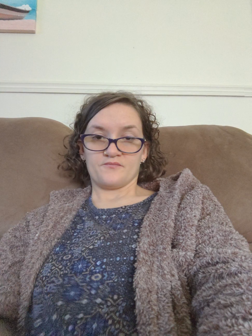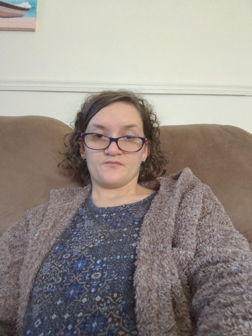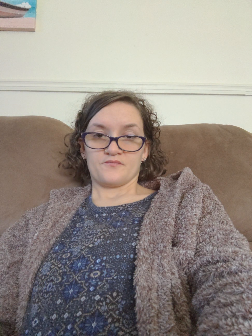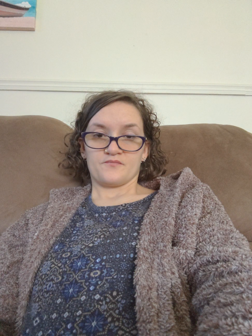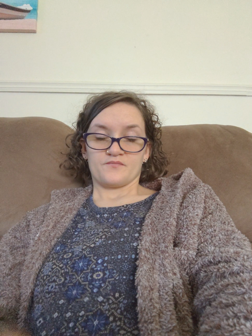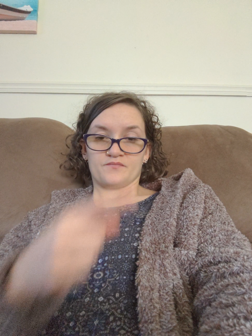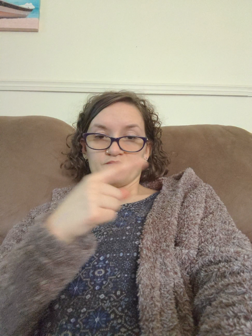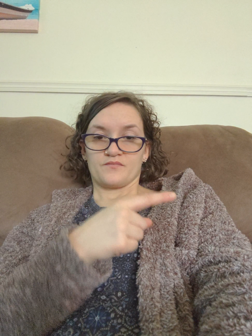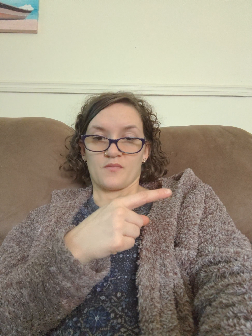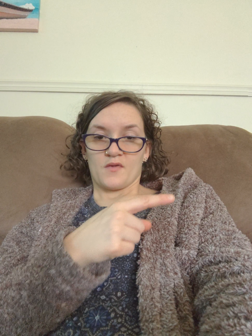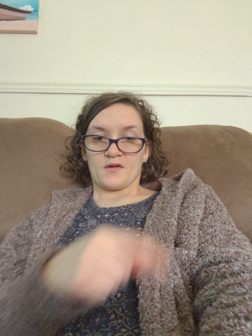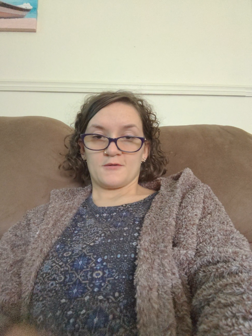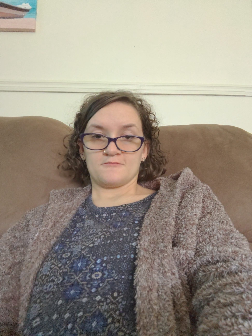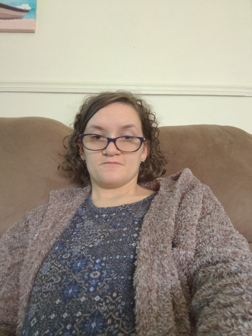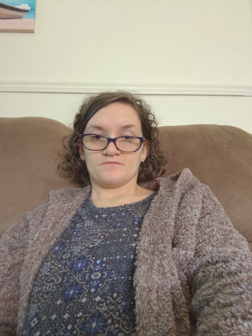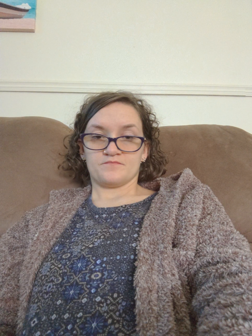he/she/it